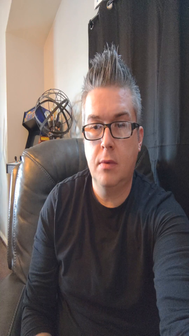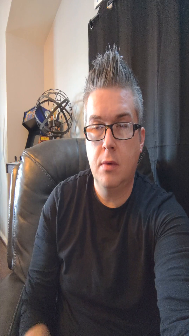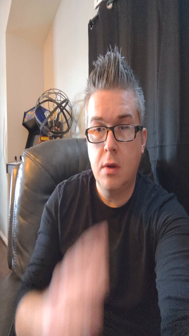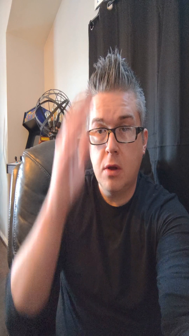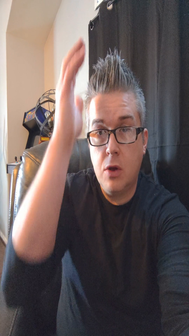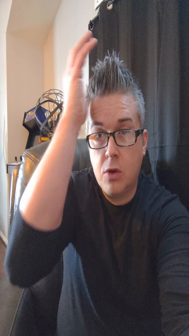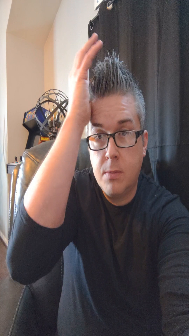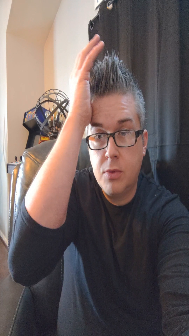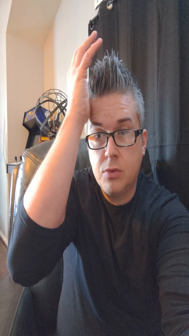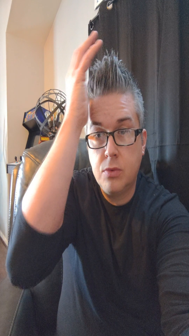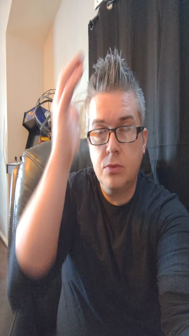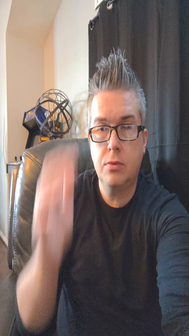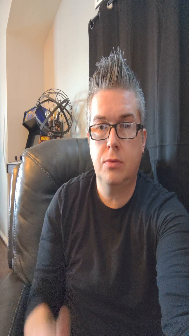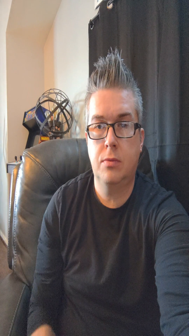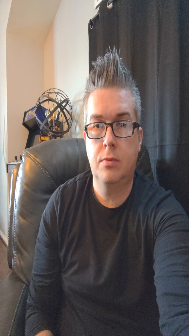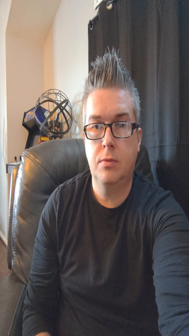garbage